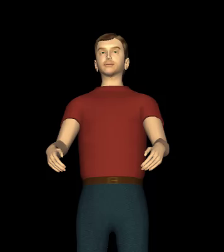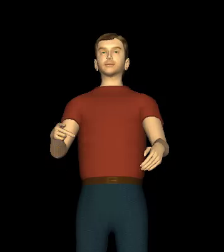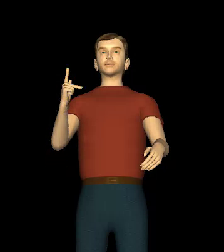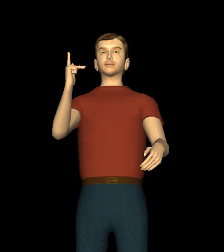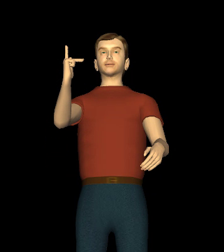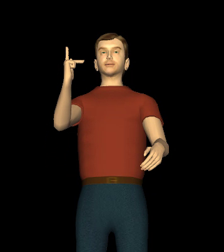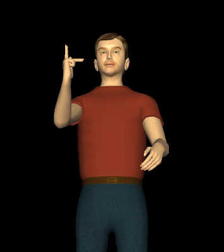كيلومتر